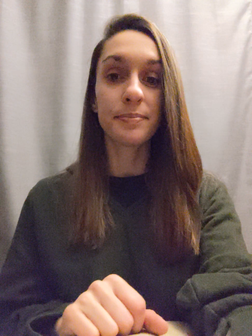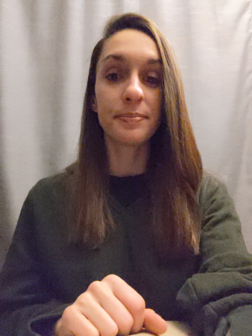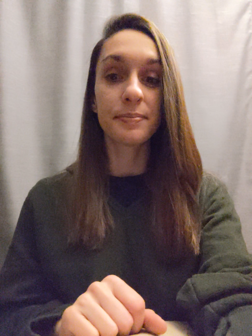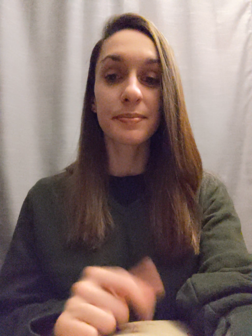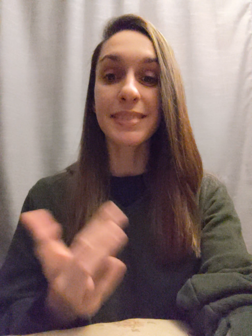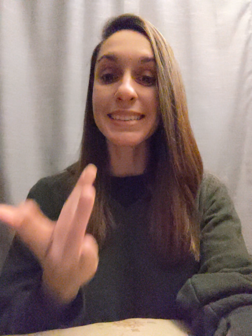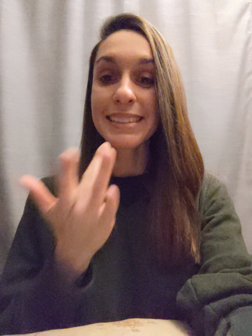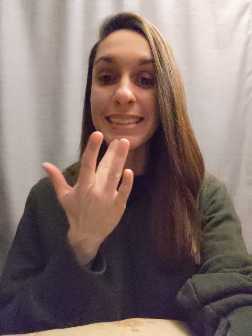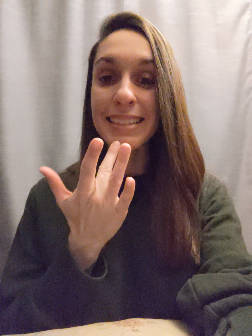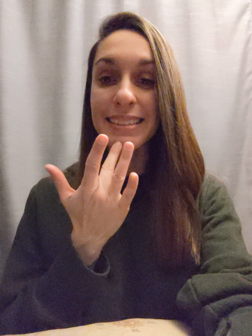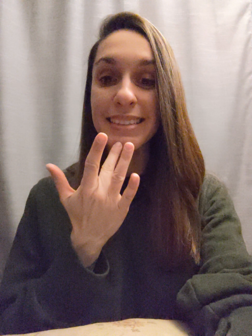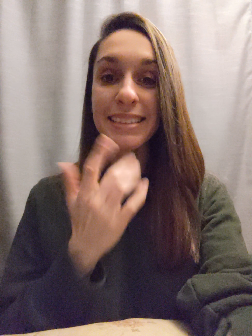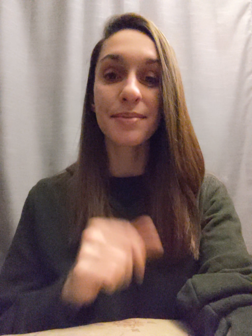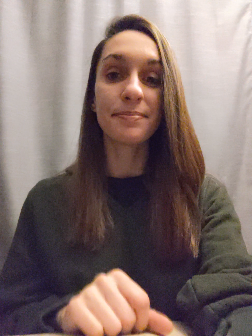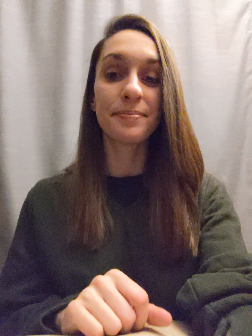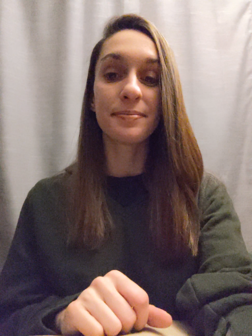taste